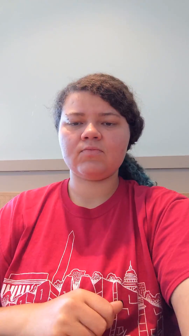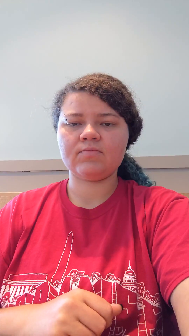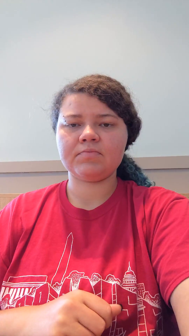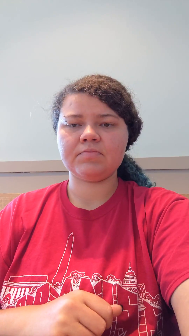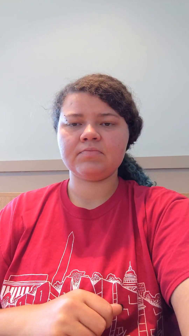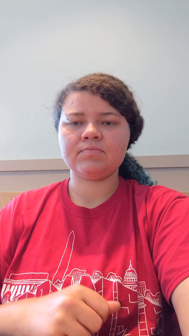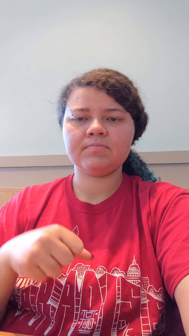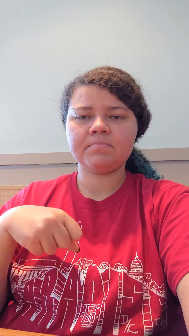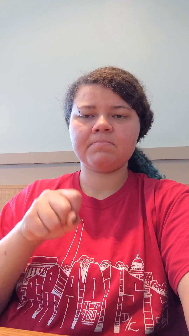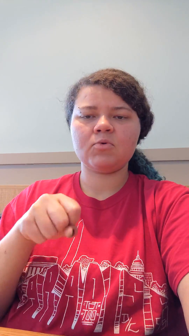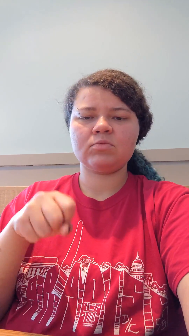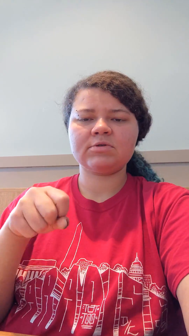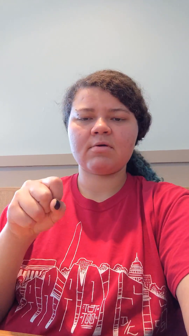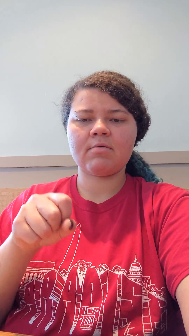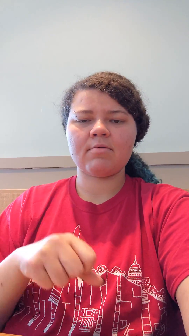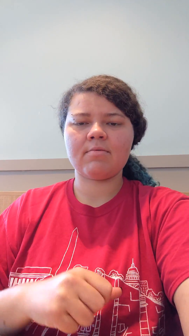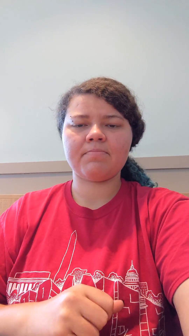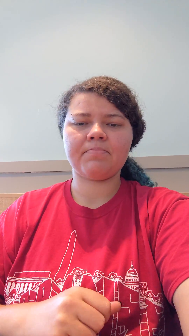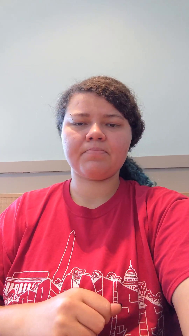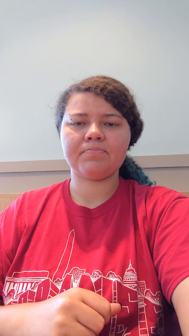motorcycle